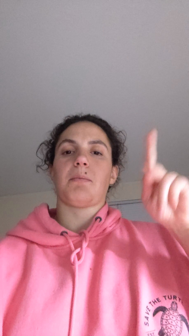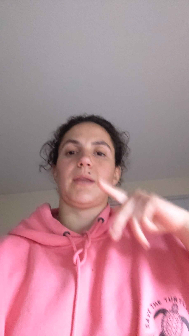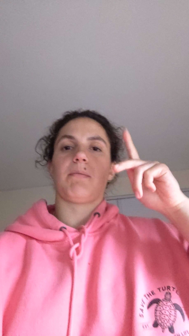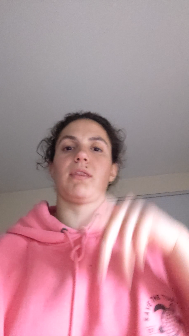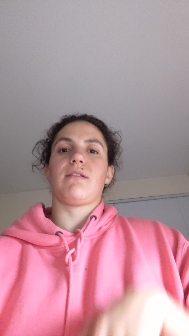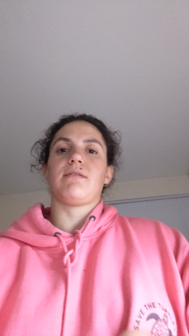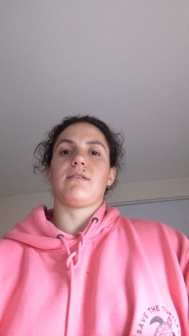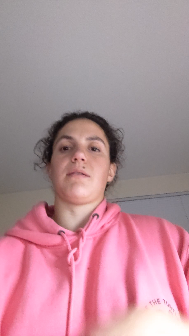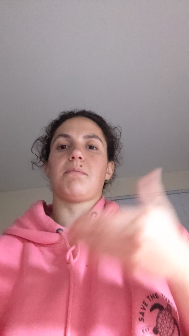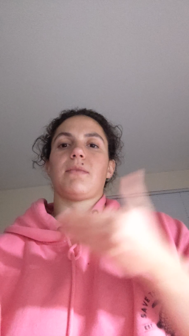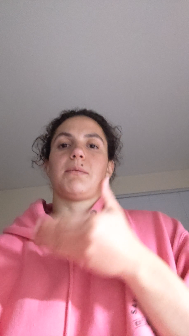babysitter